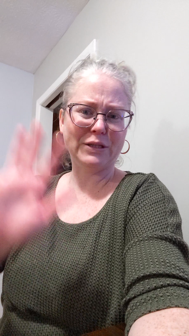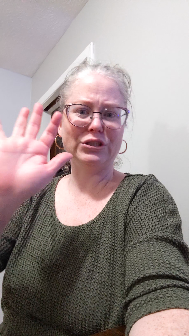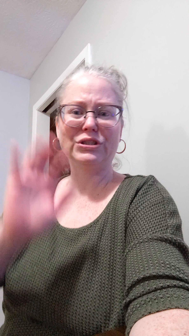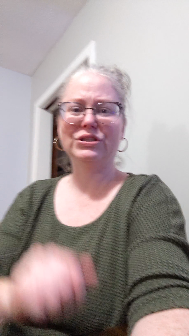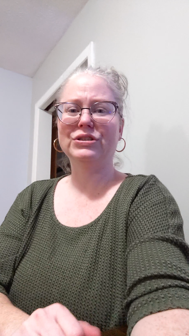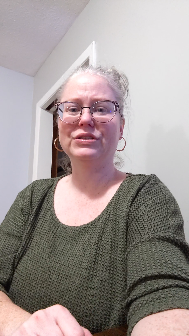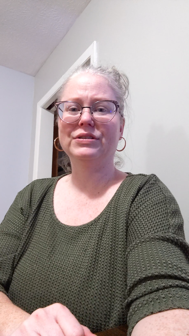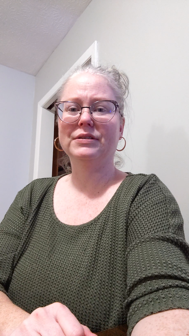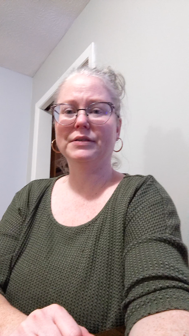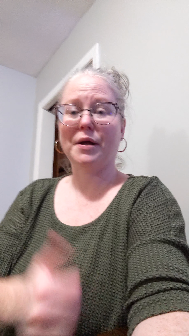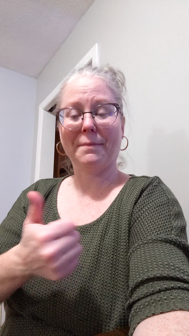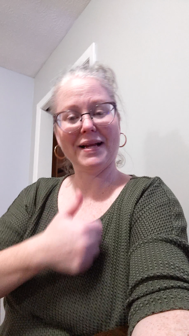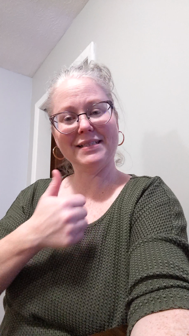basement